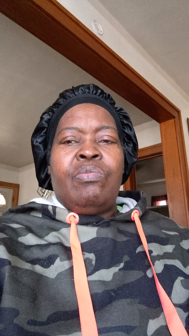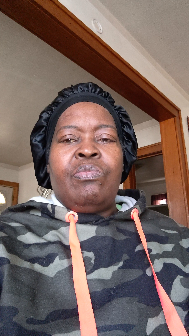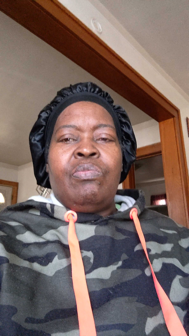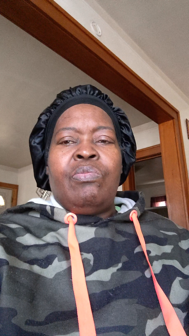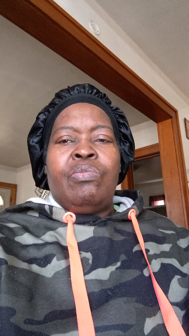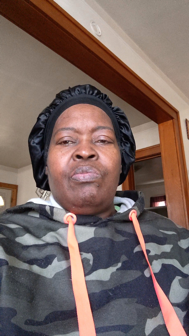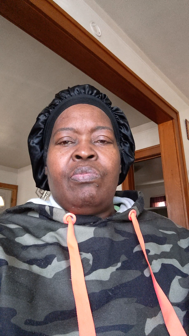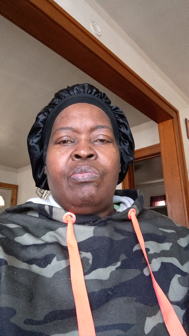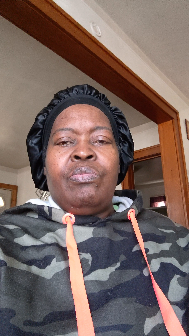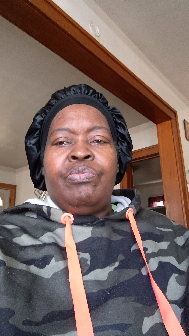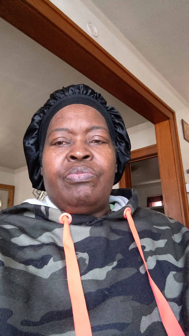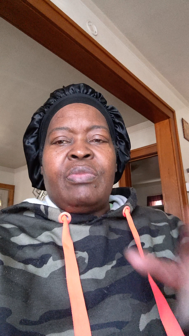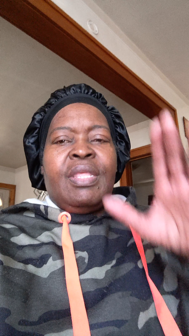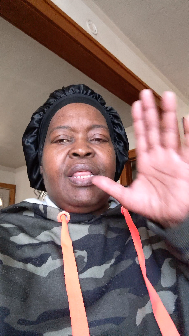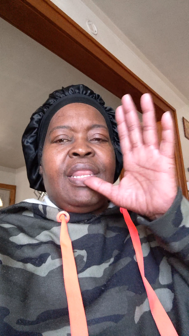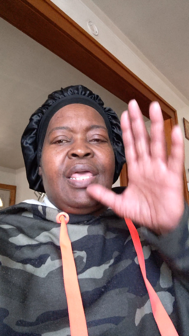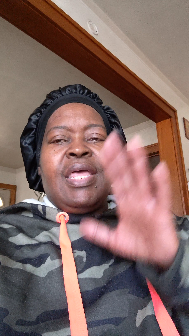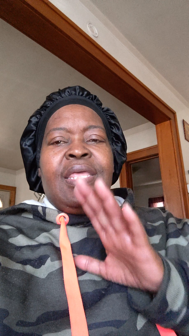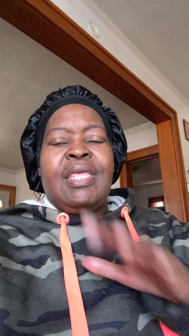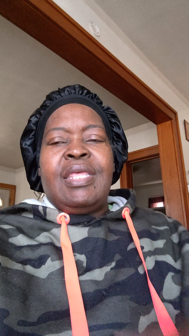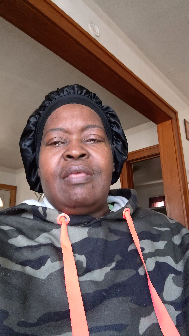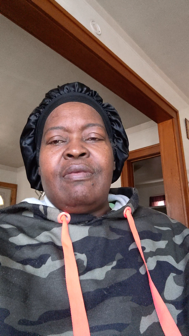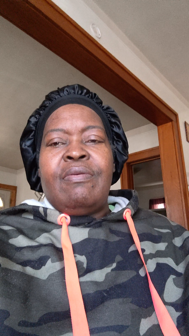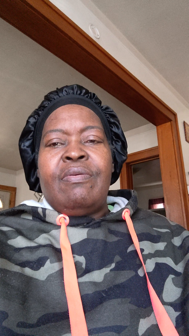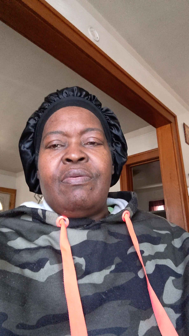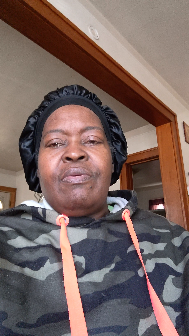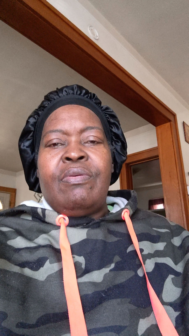lady